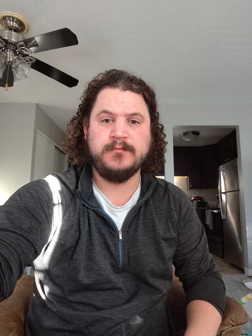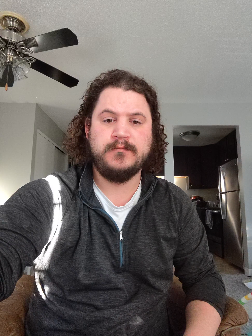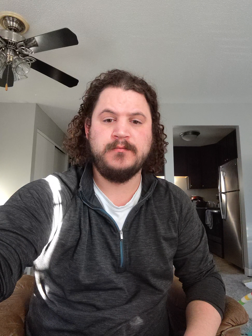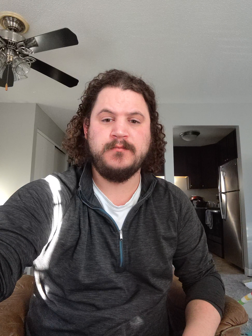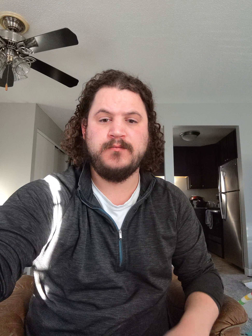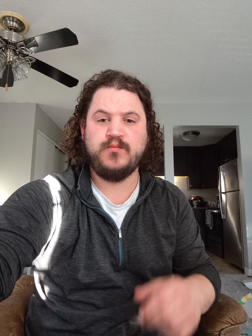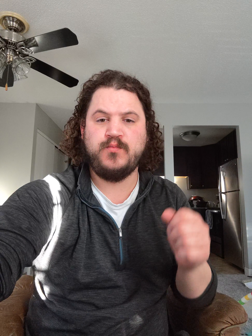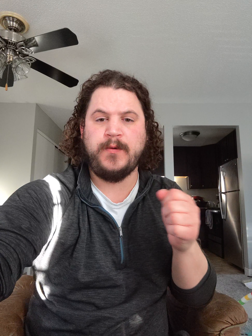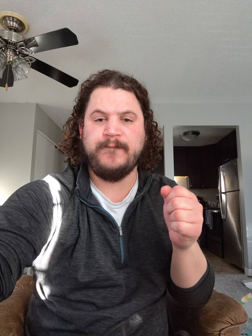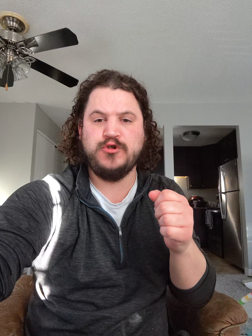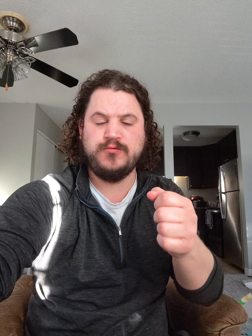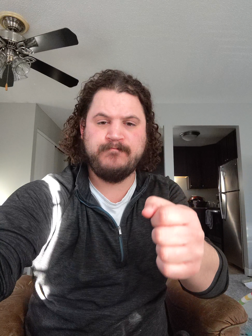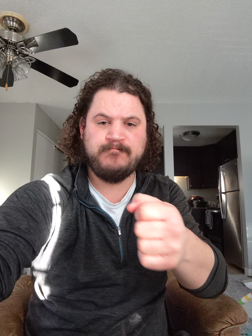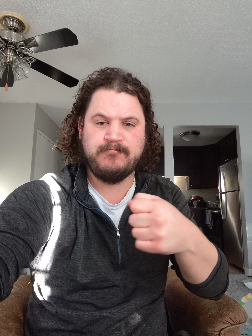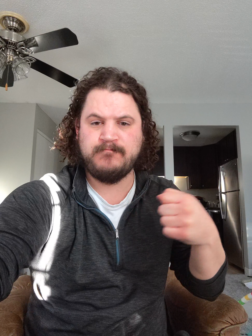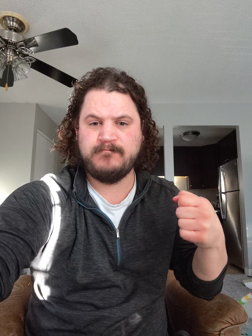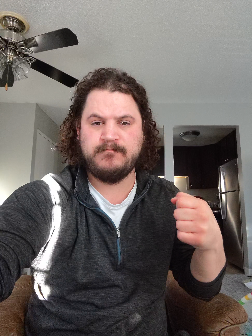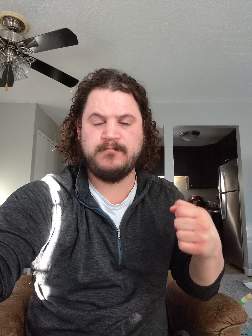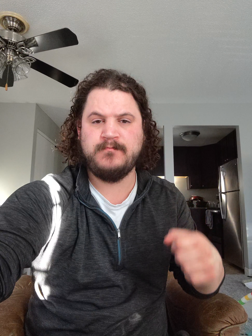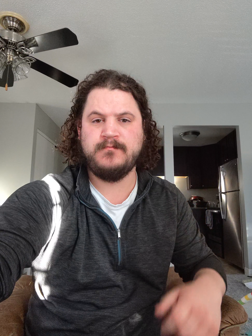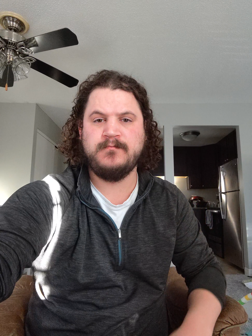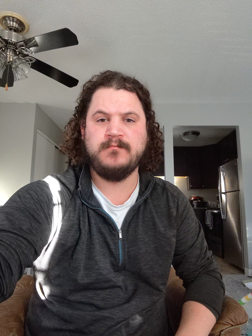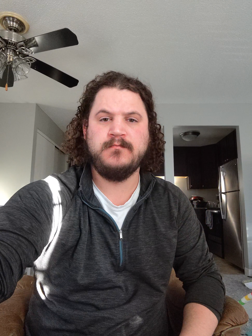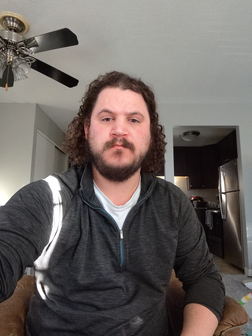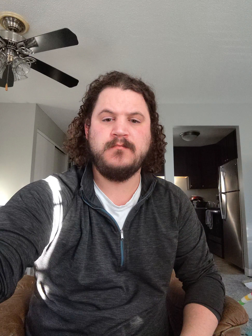refrigerator